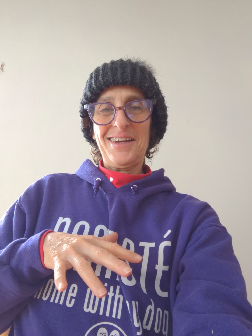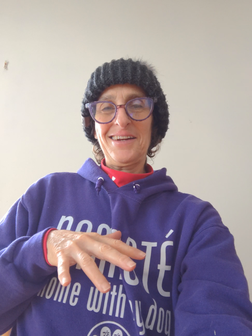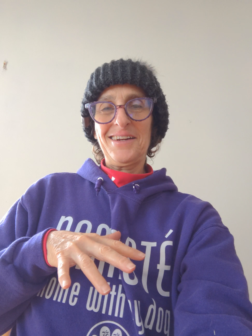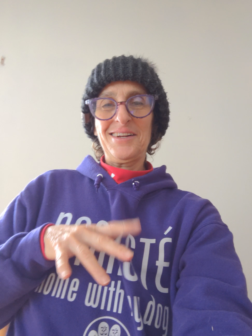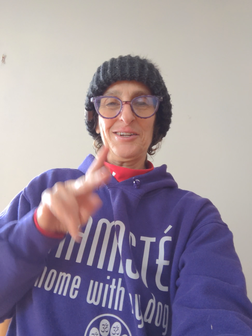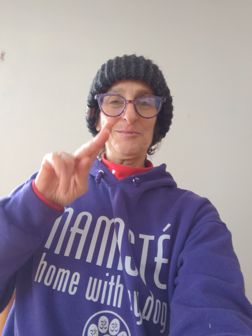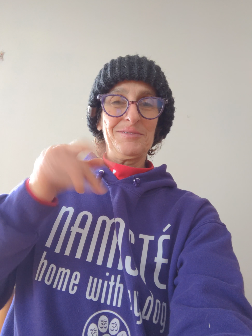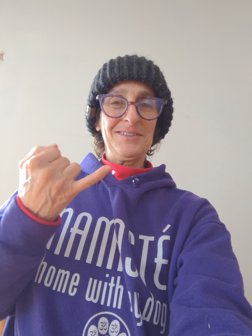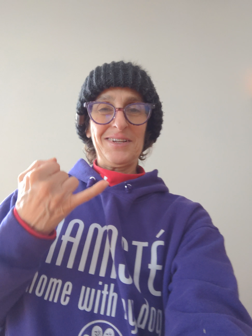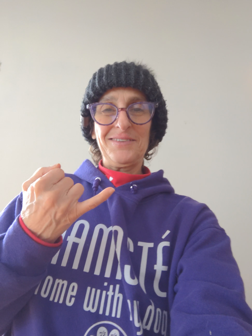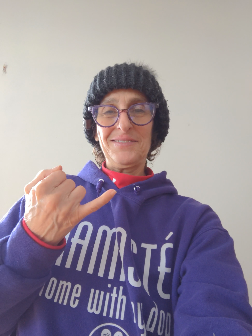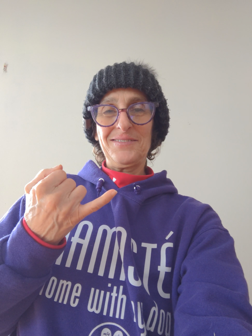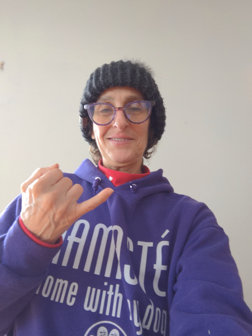pajamas